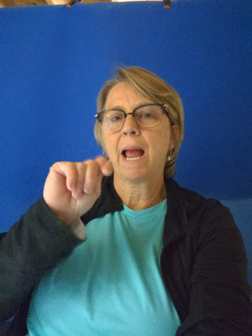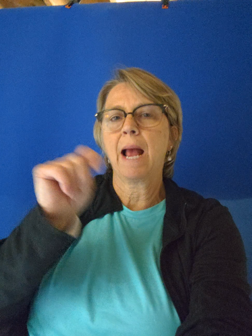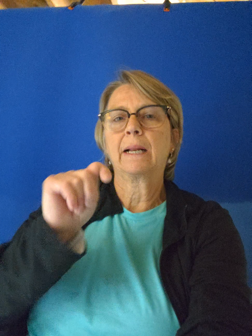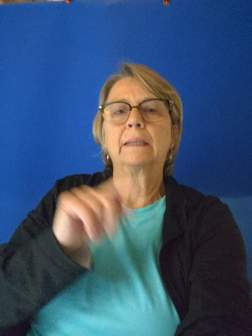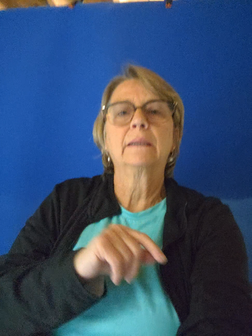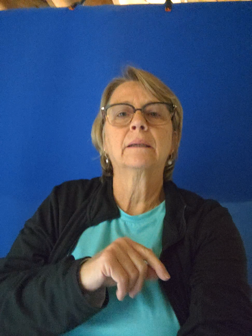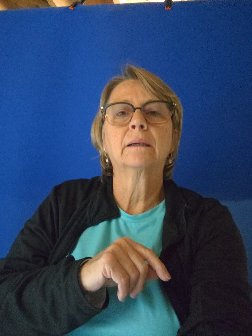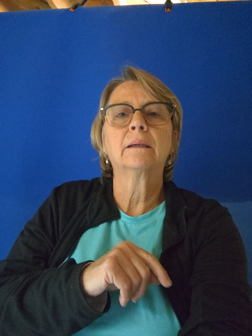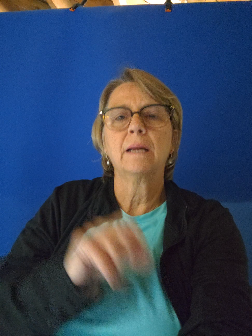potty